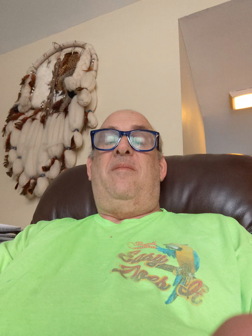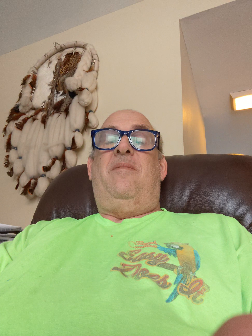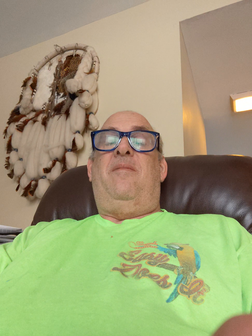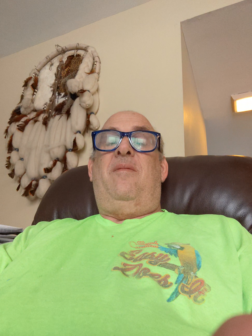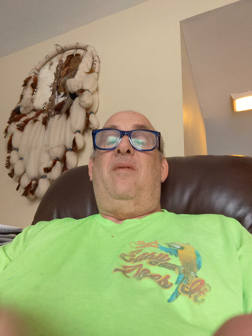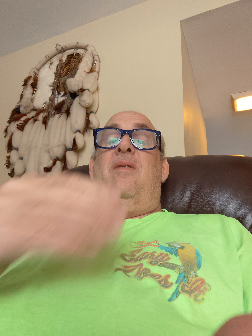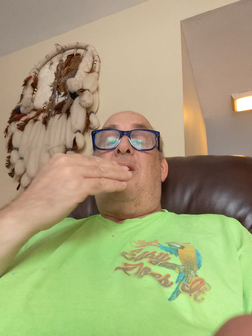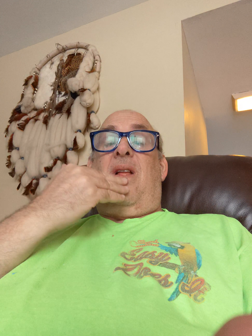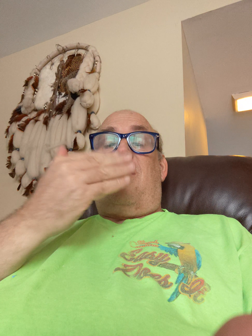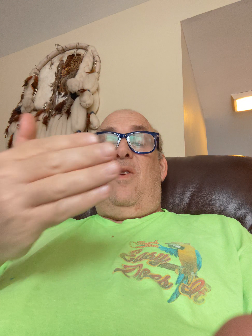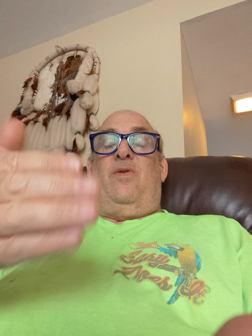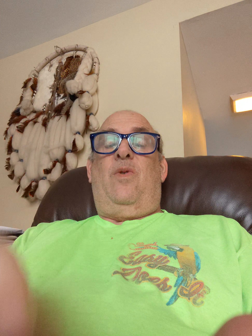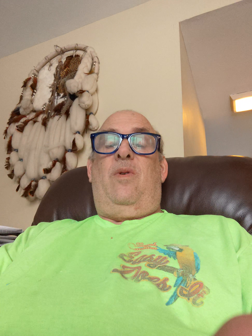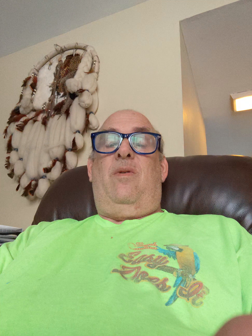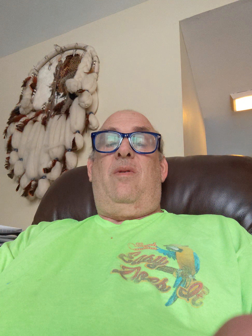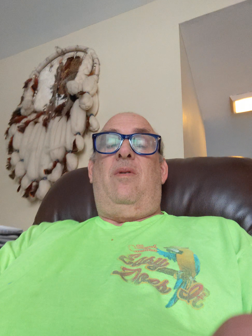thank you